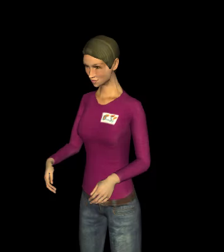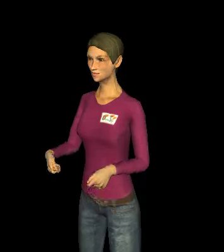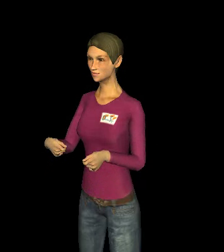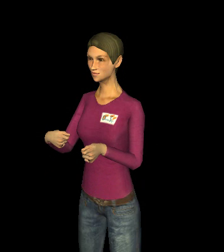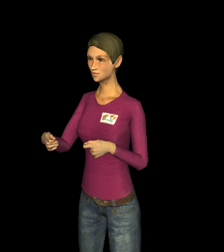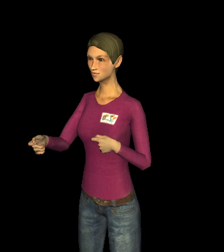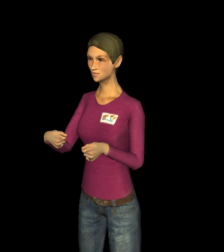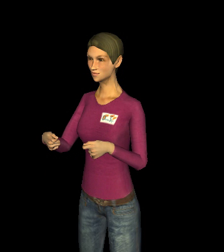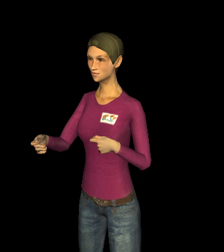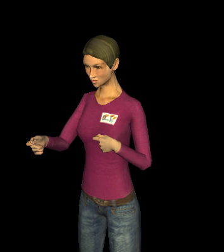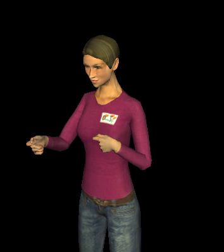تجارة